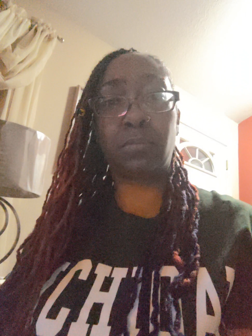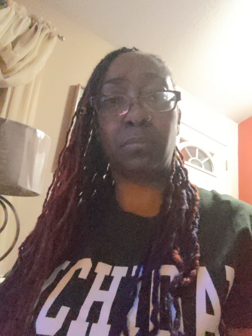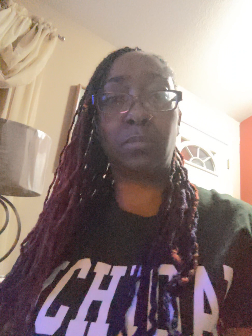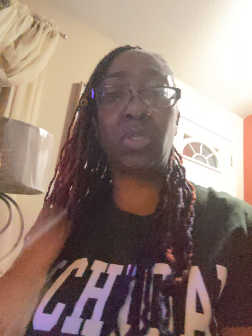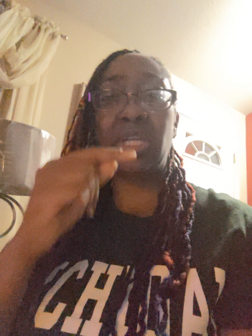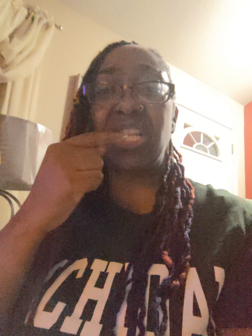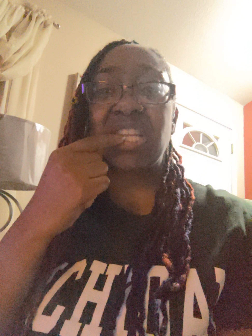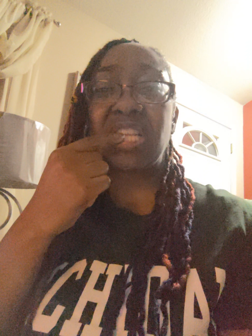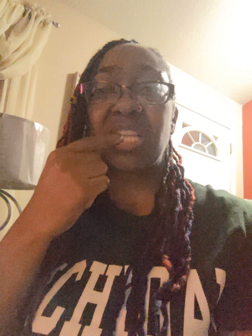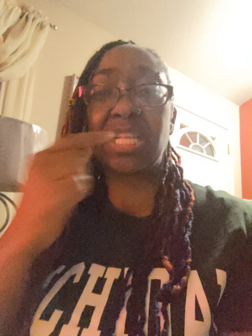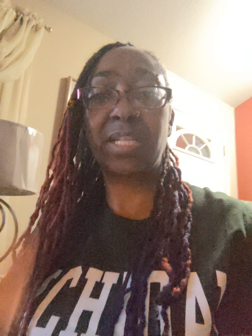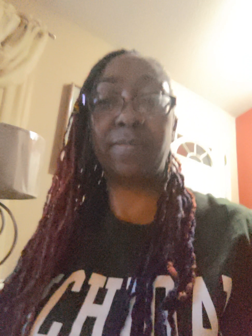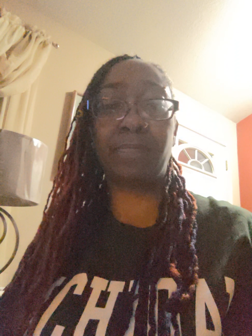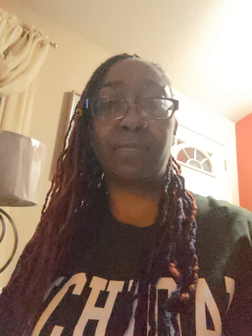tooth